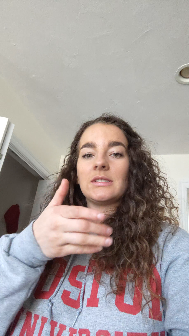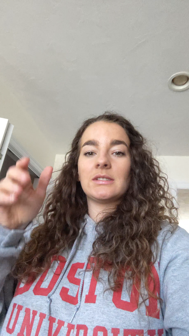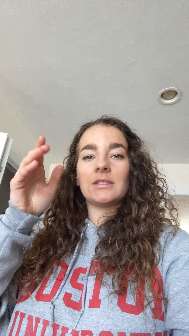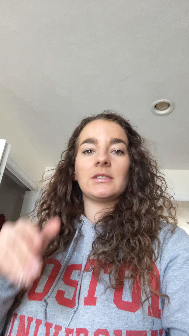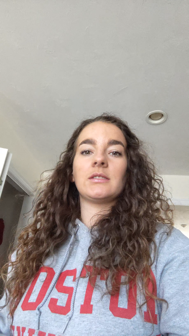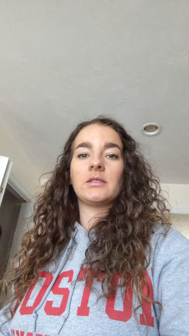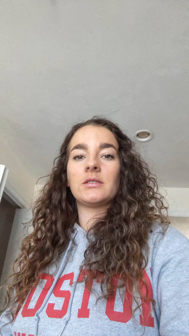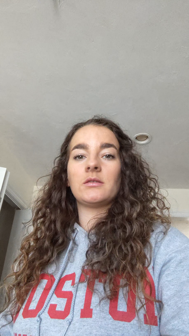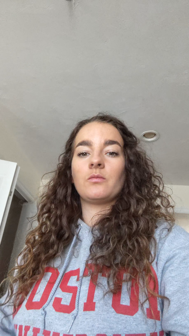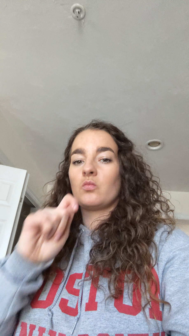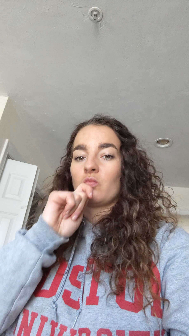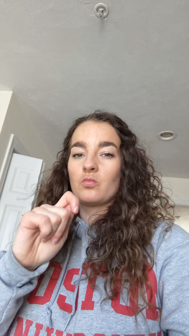popsicle